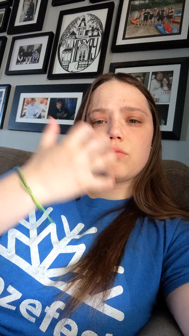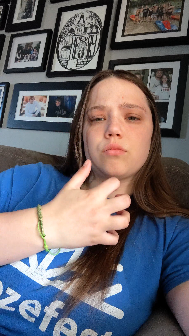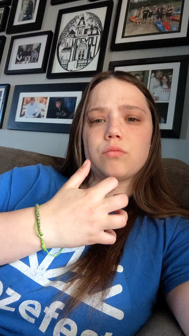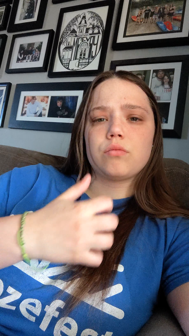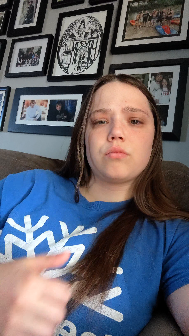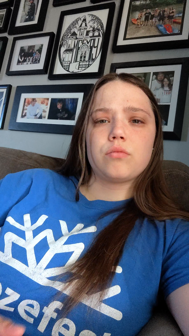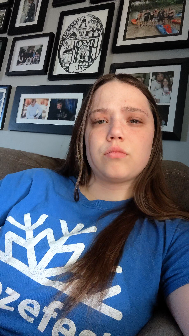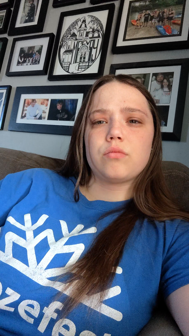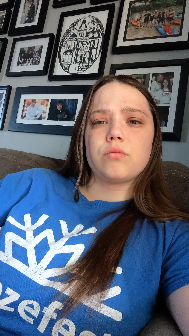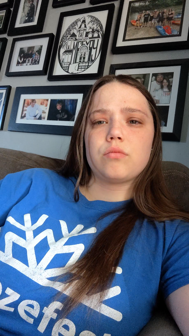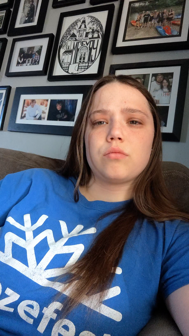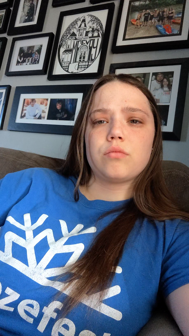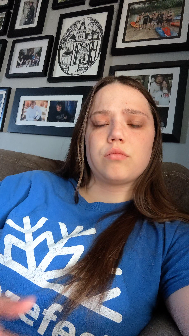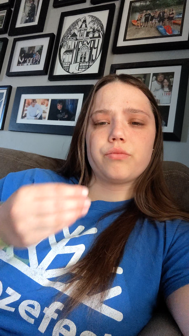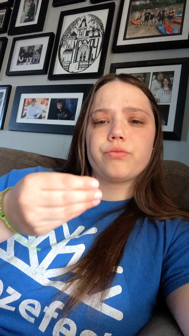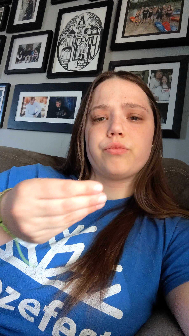feed